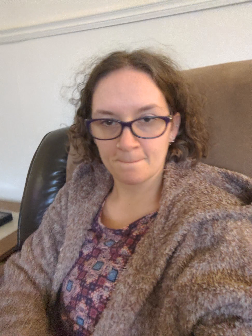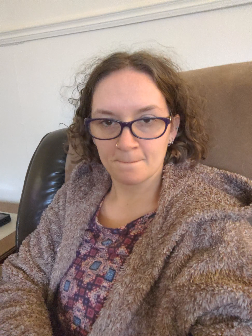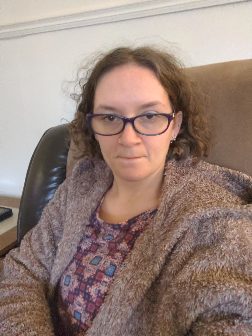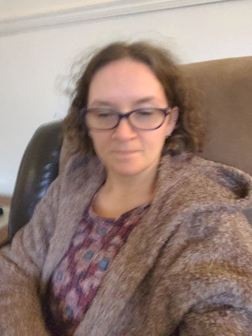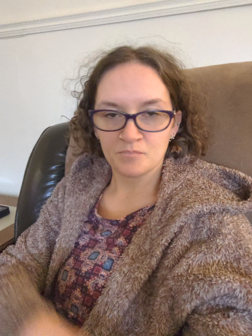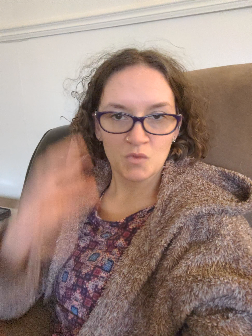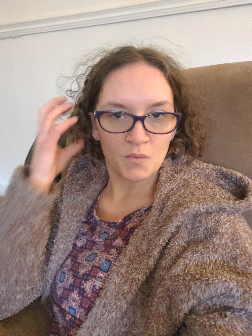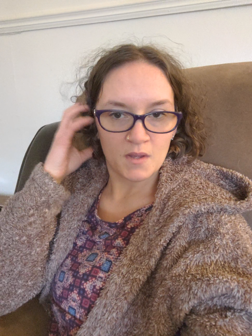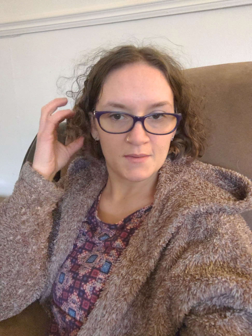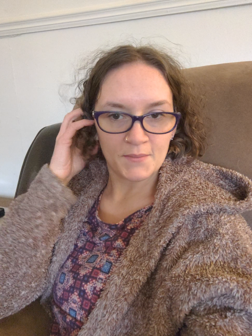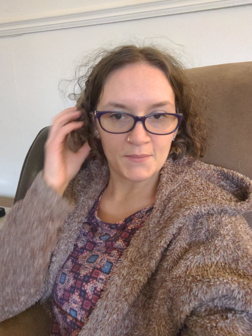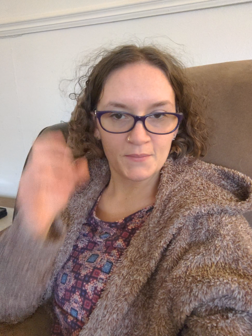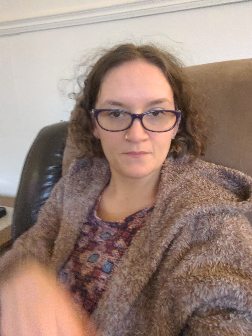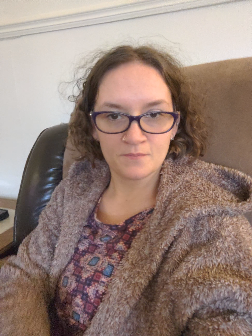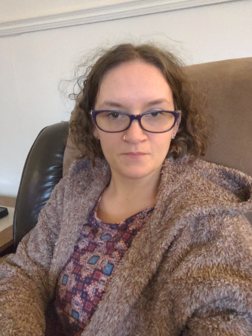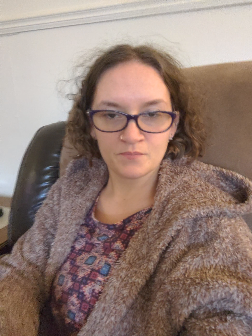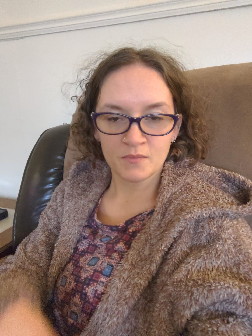radio